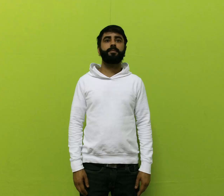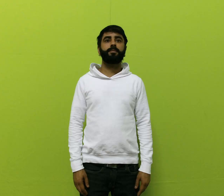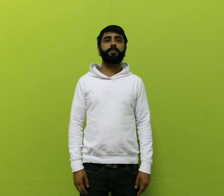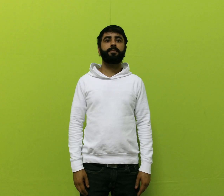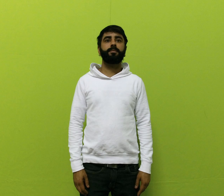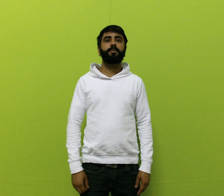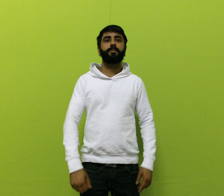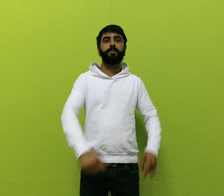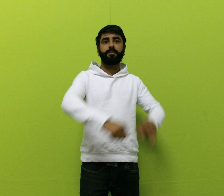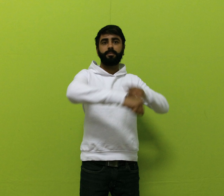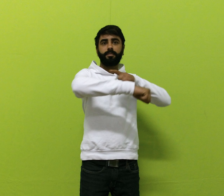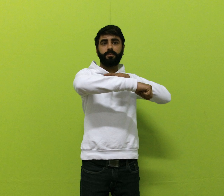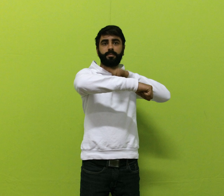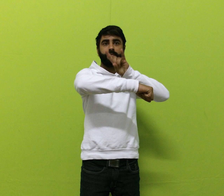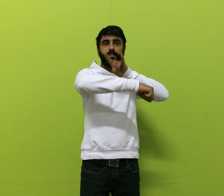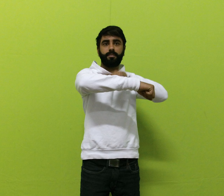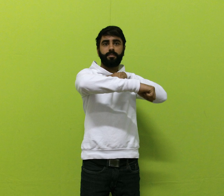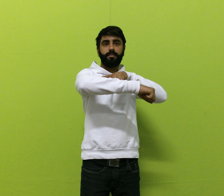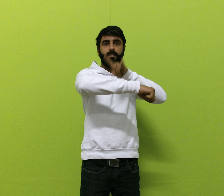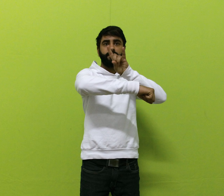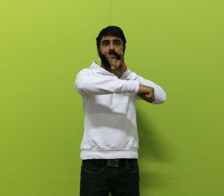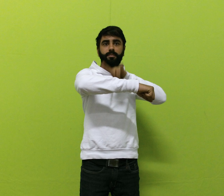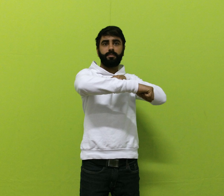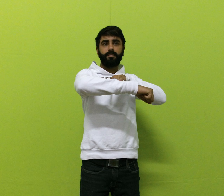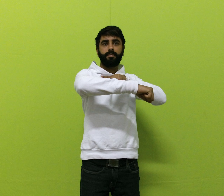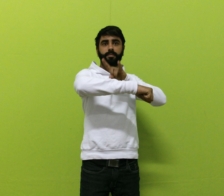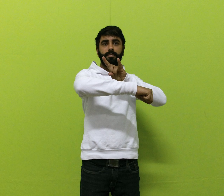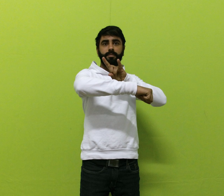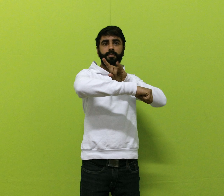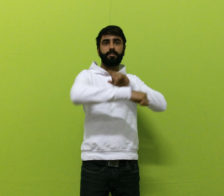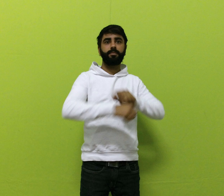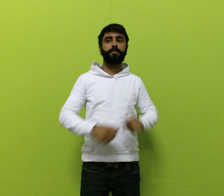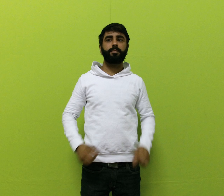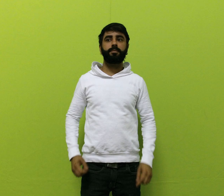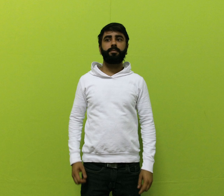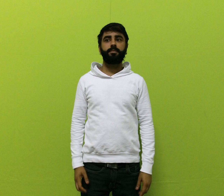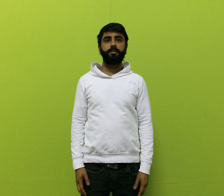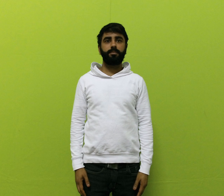banheiro